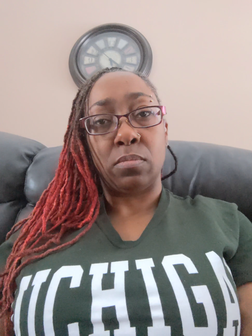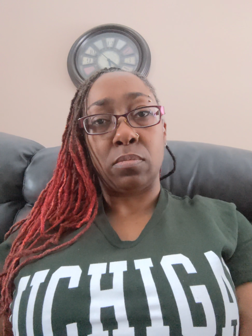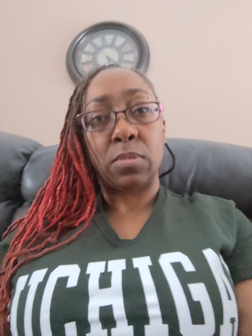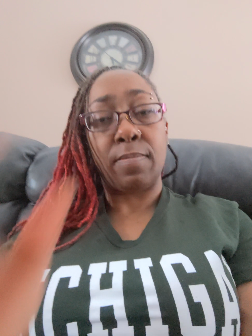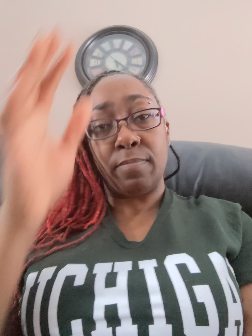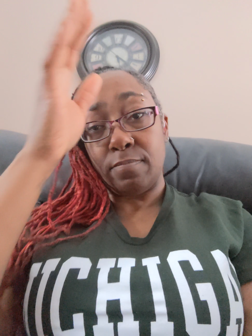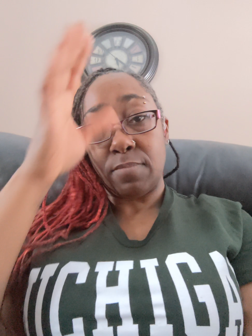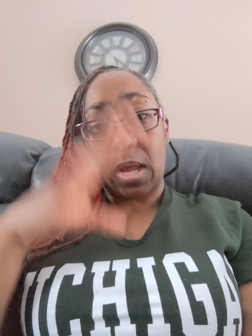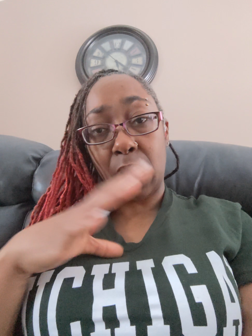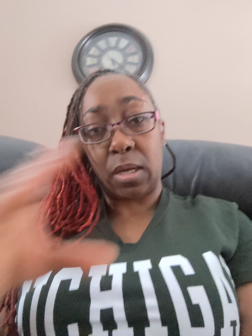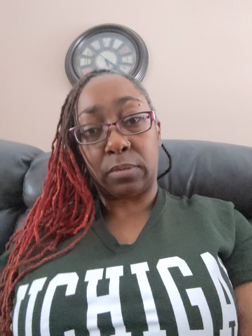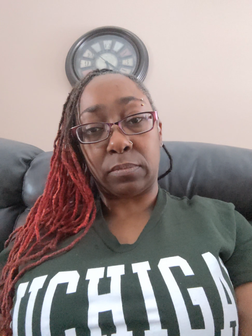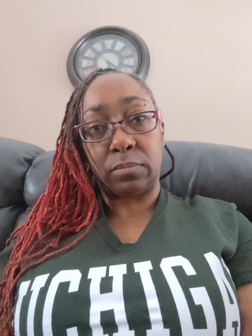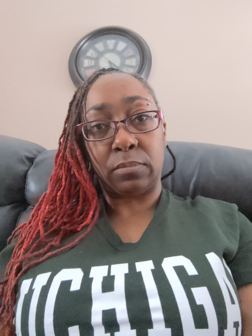man